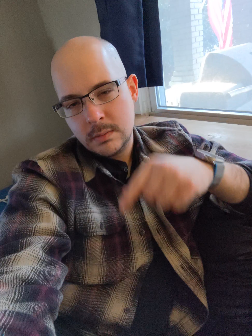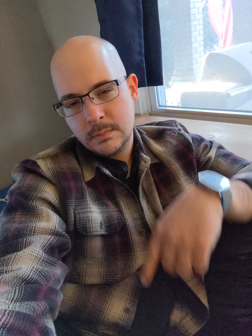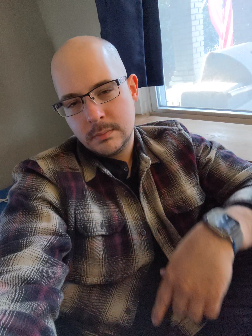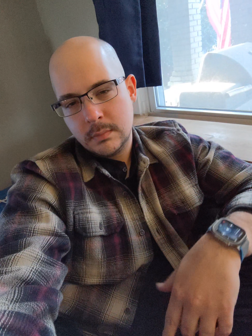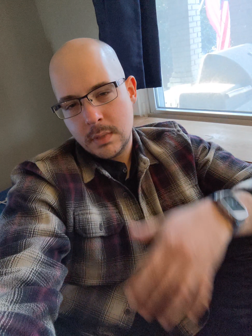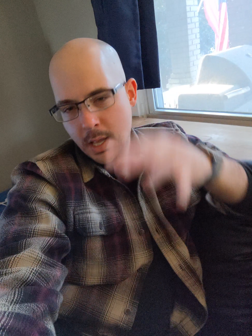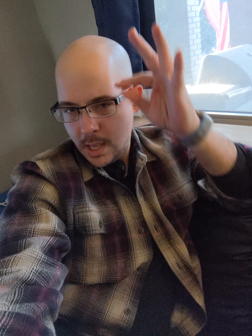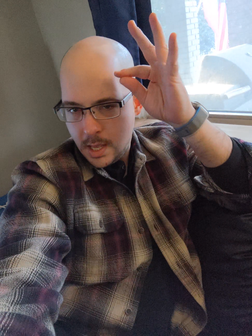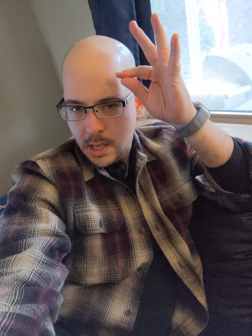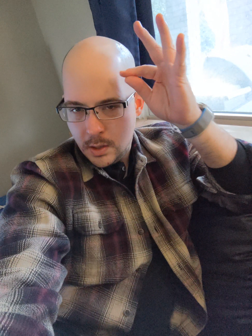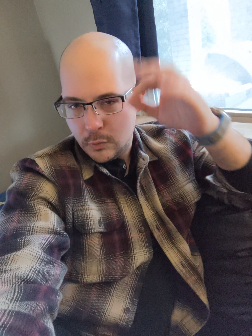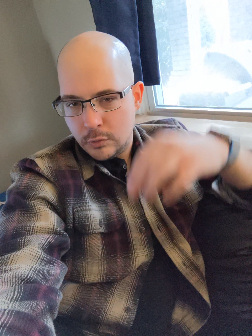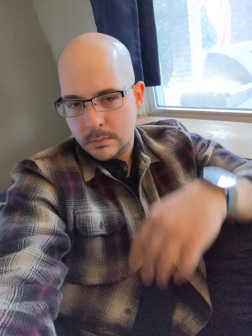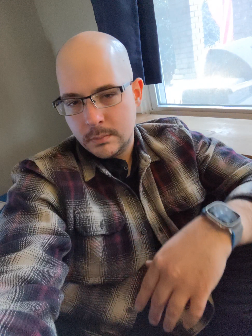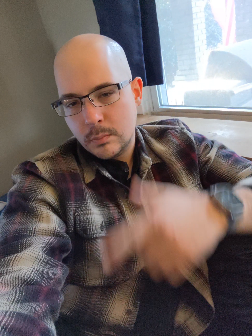hair